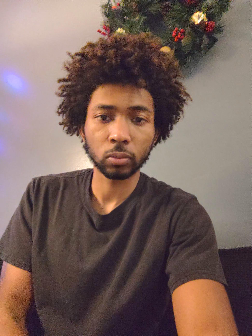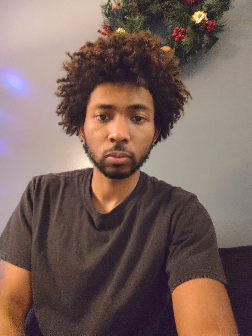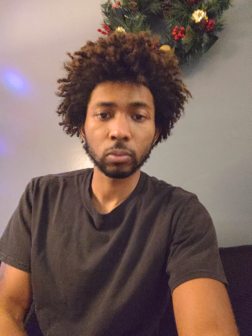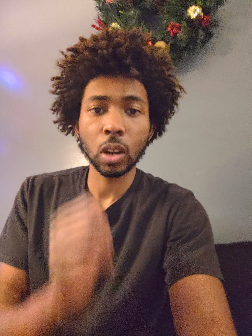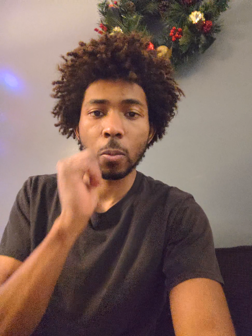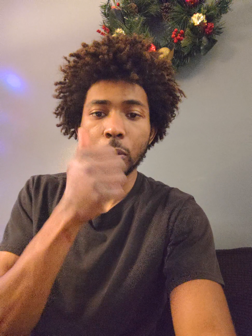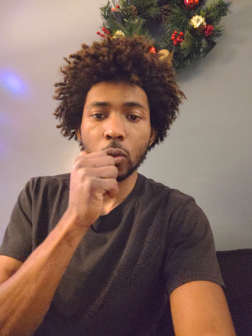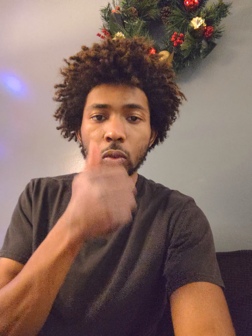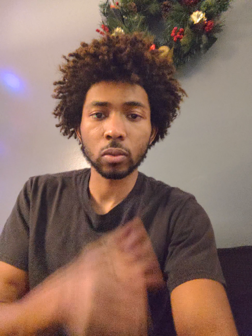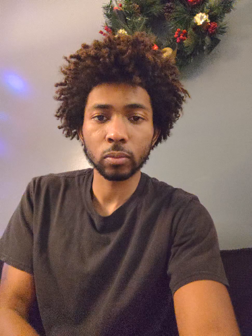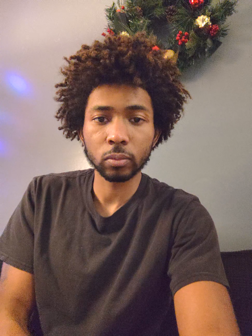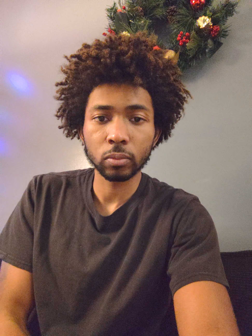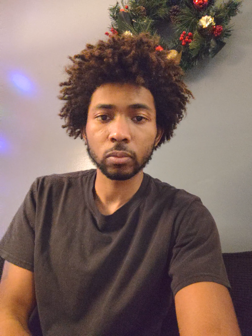tomorrow